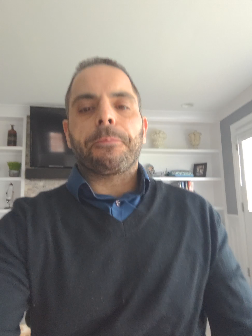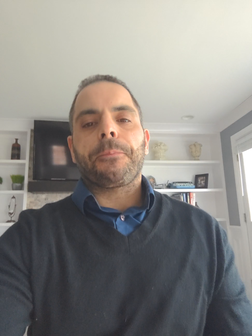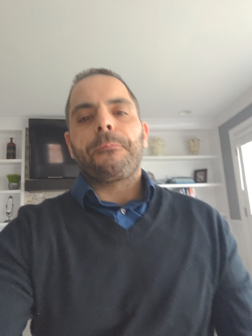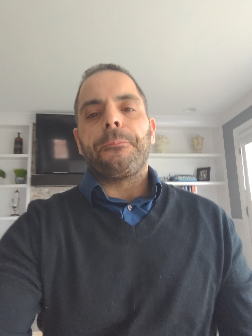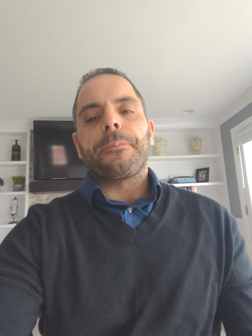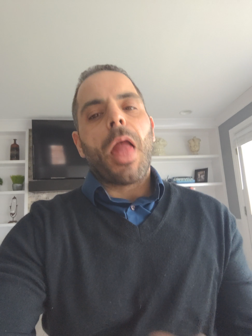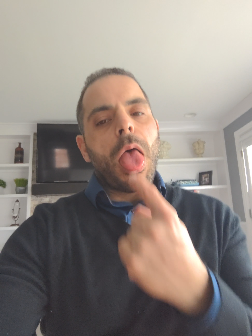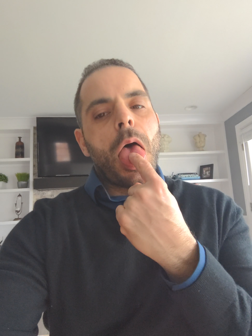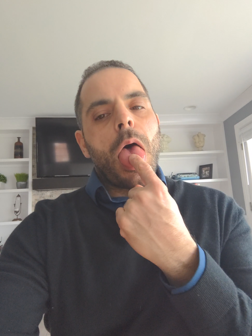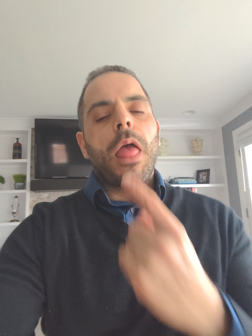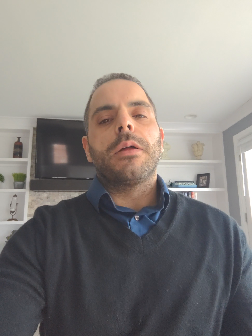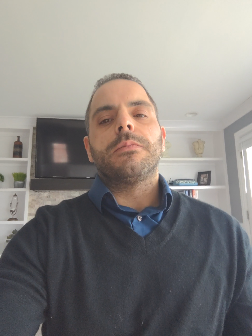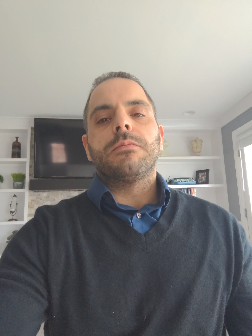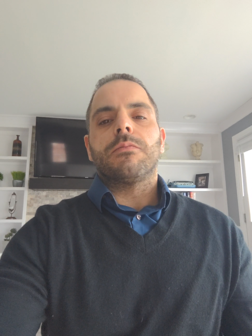tongue